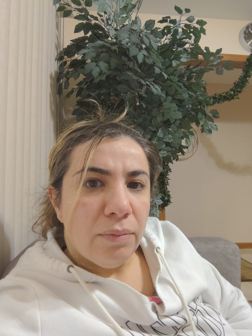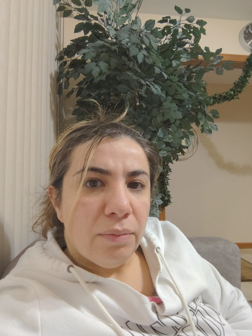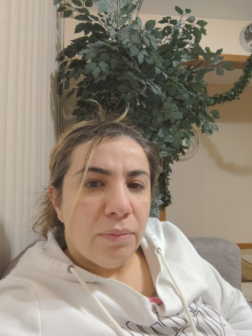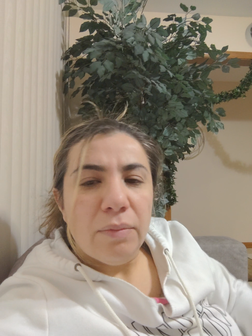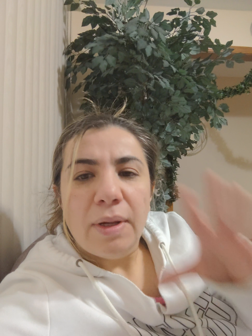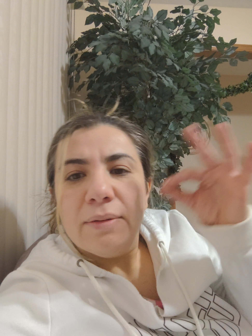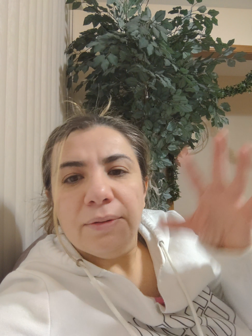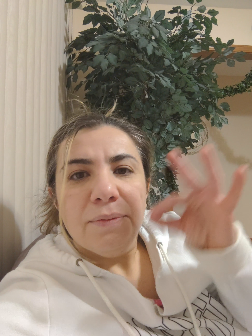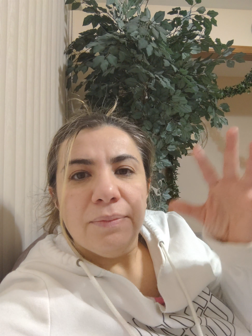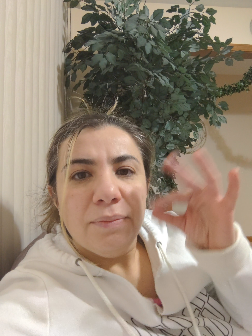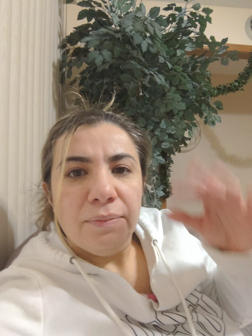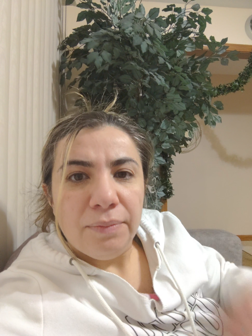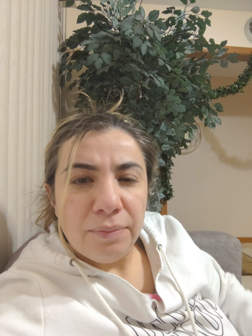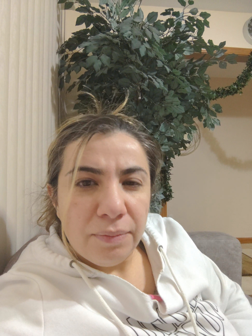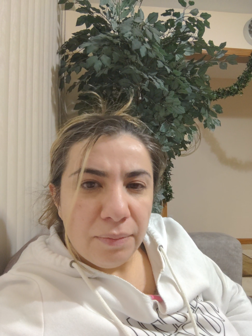cat